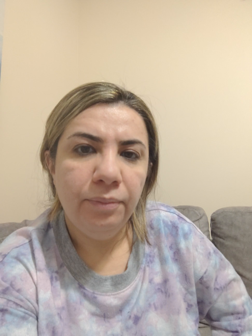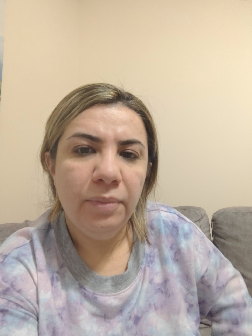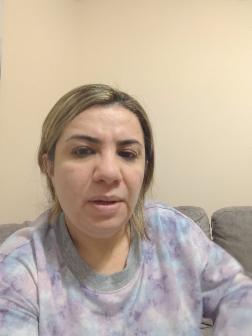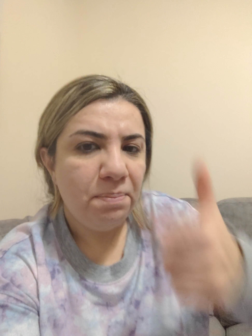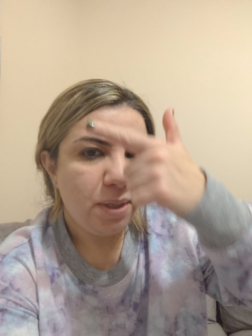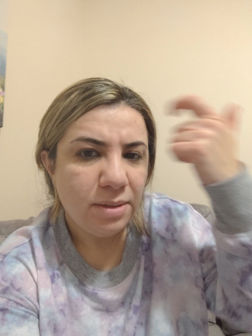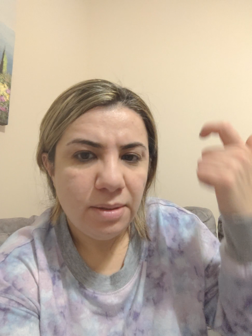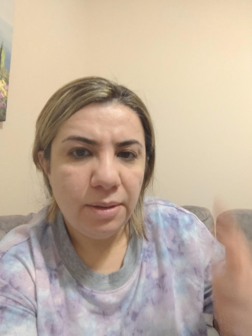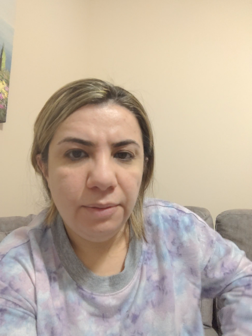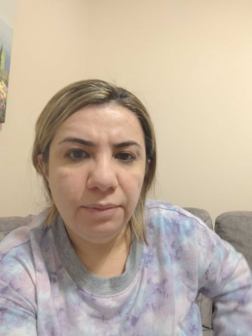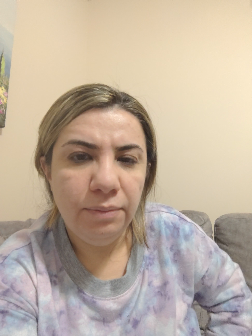because